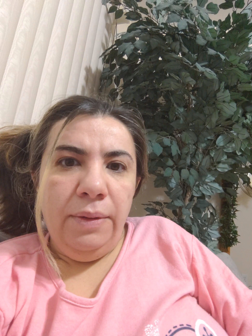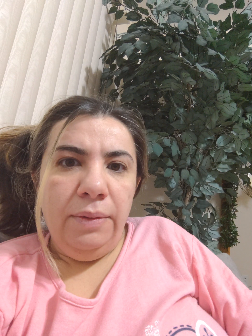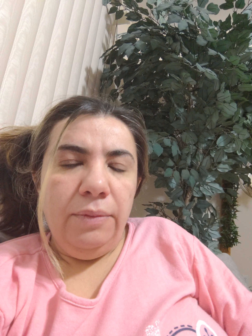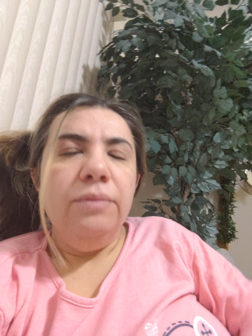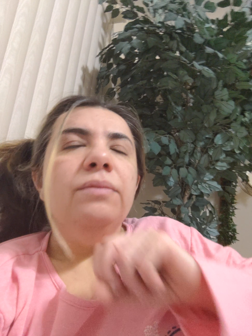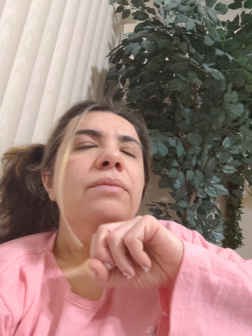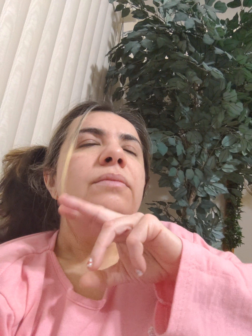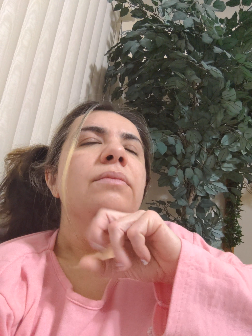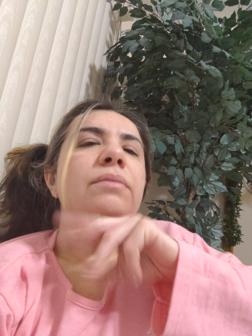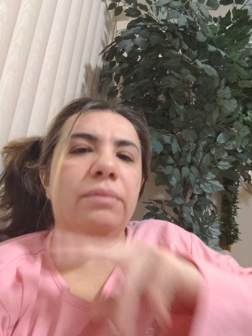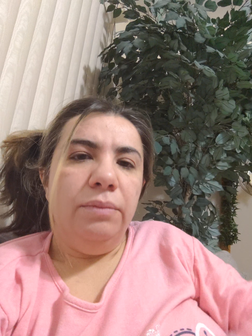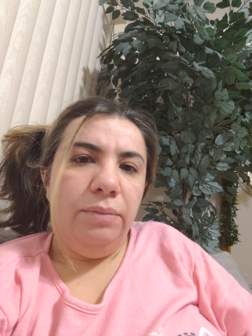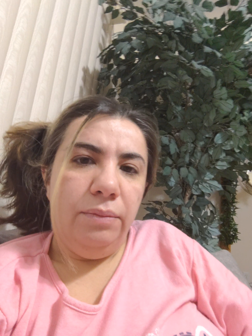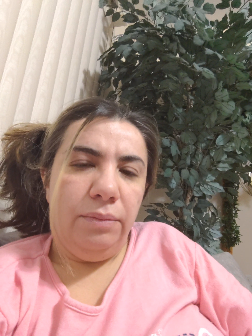frog